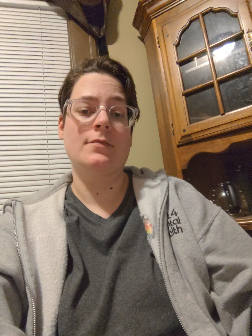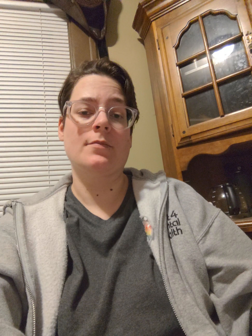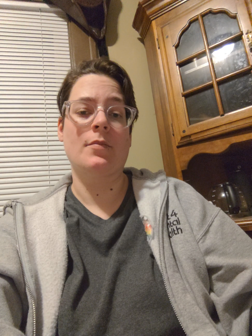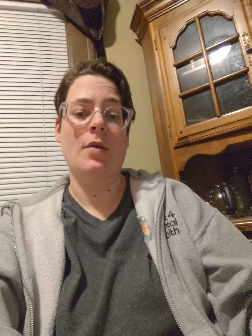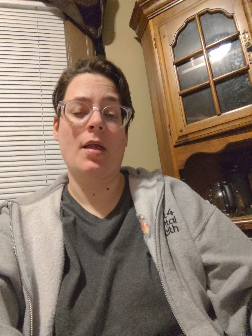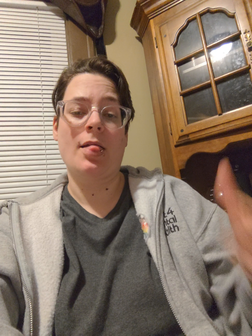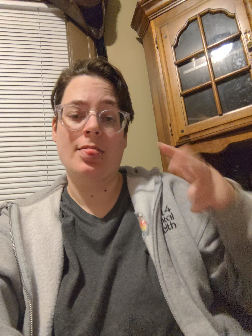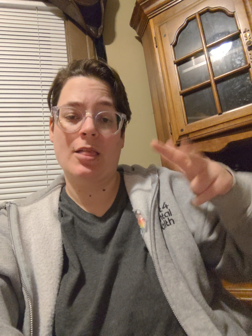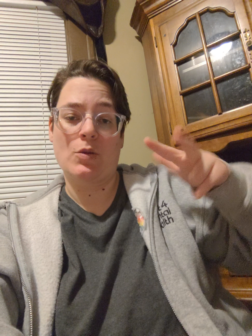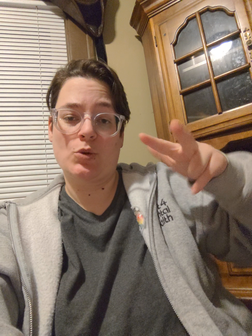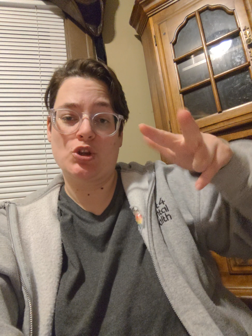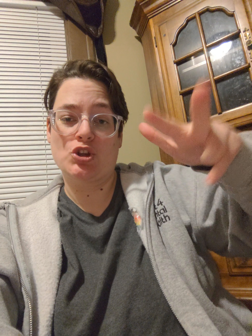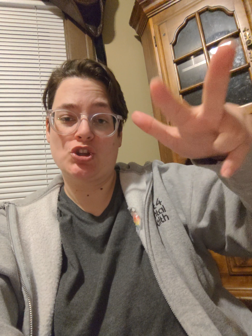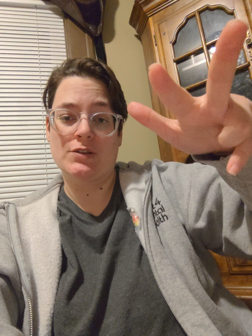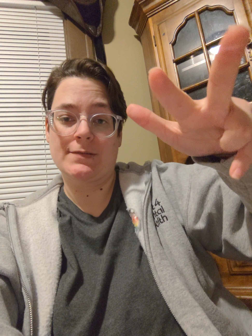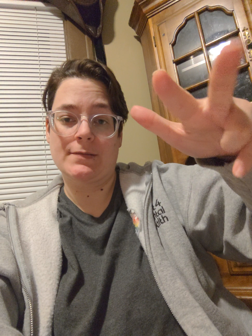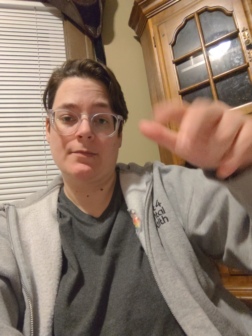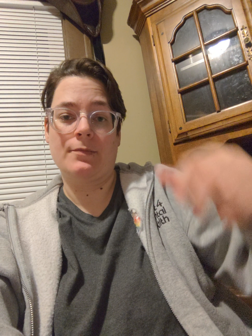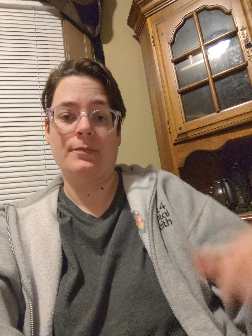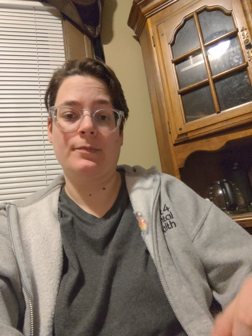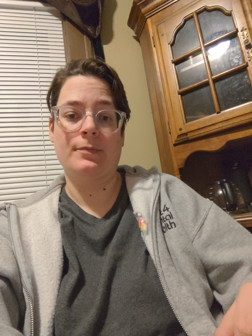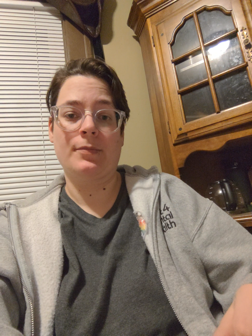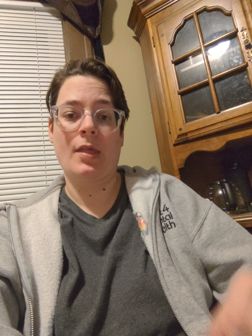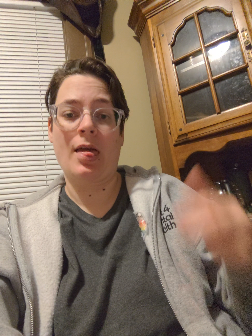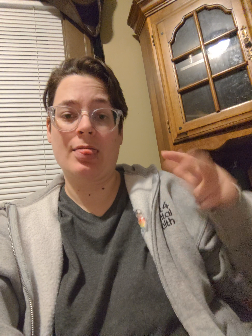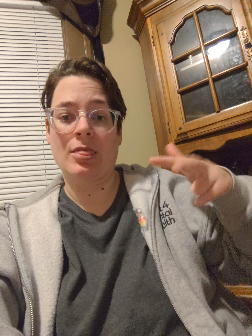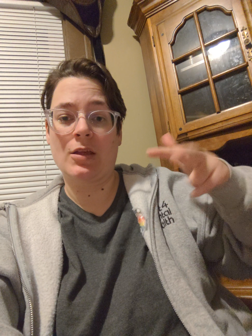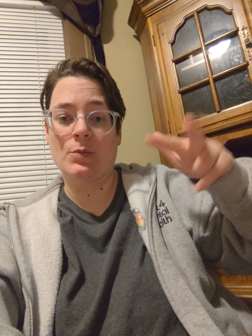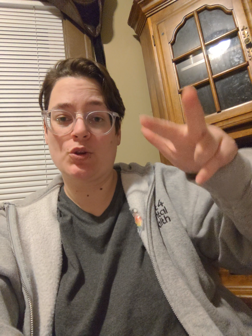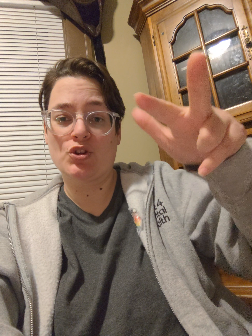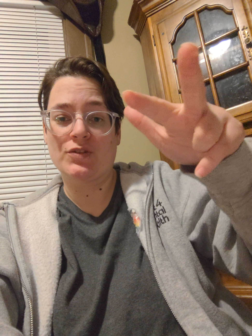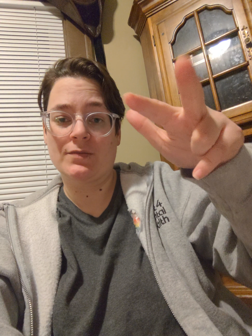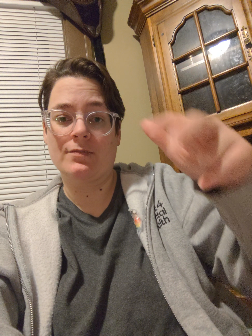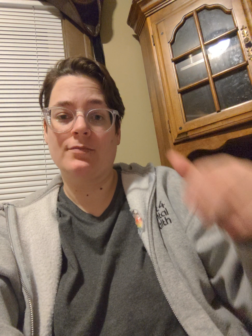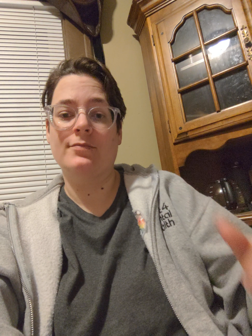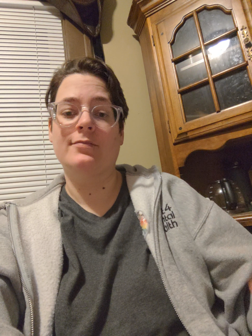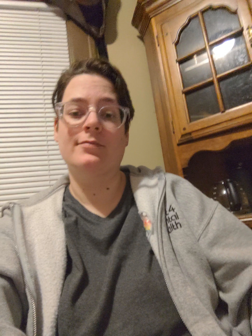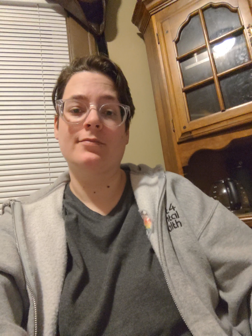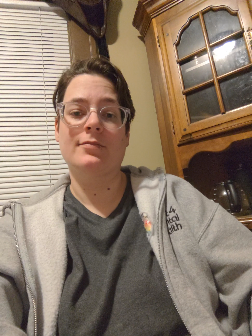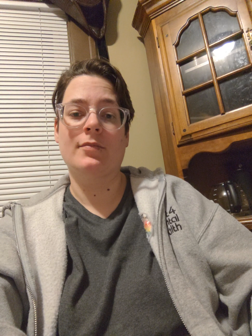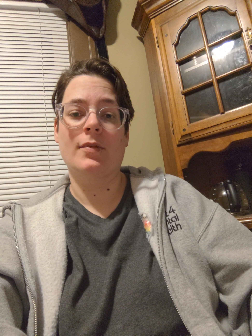helicopter